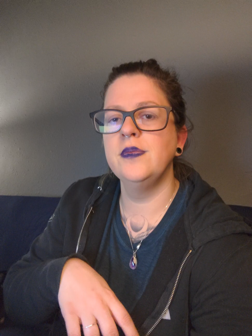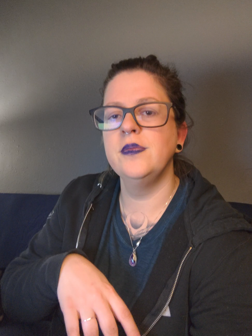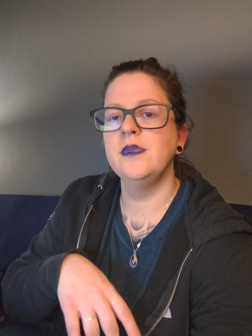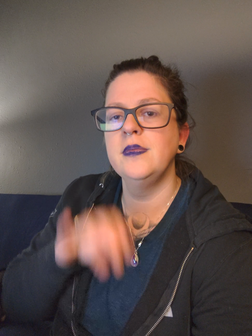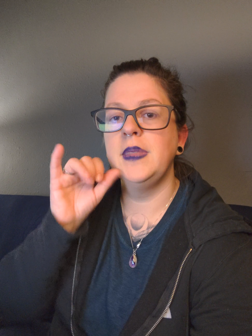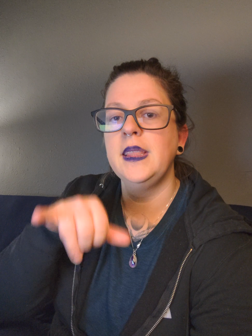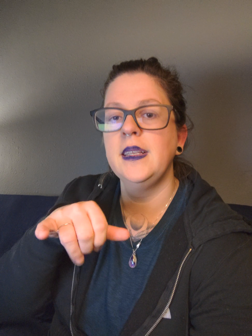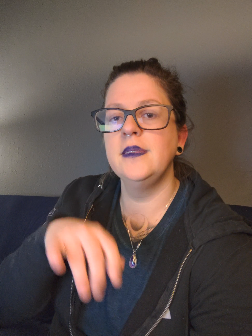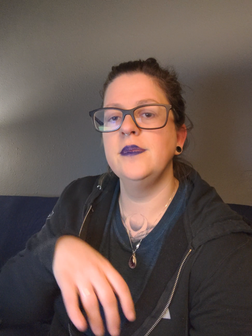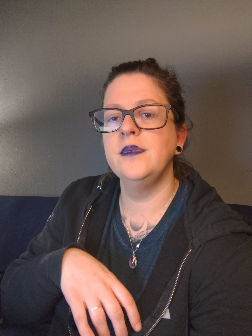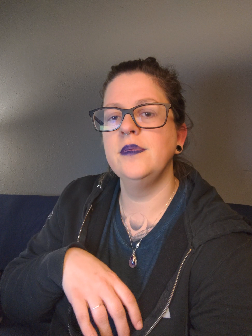that